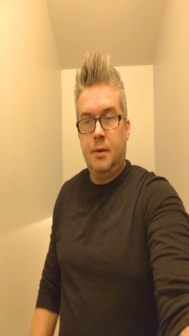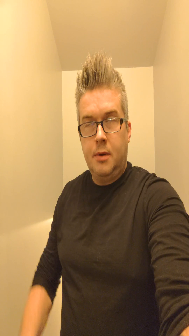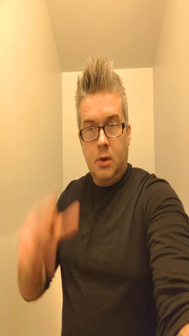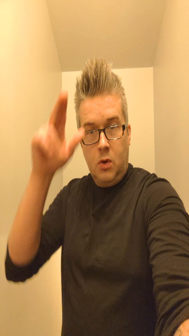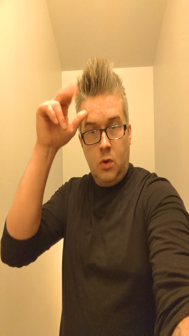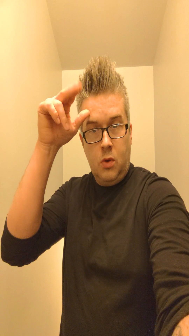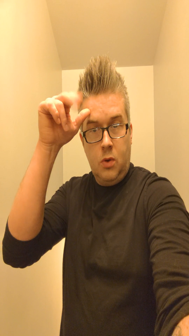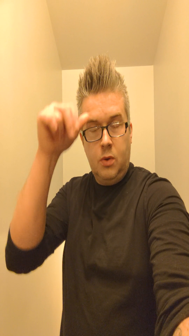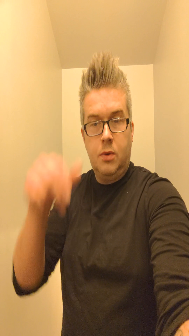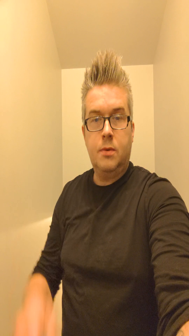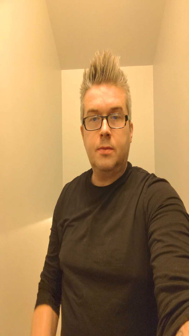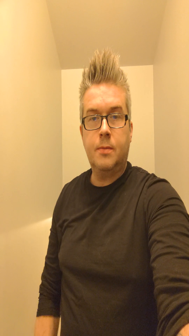horse